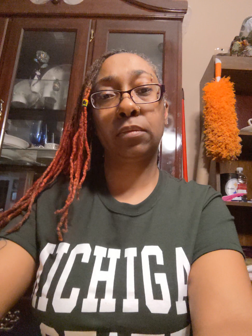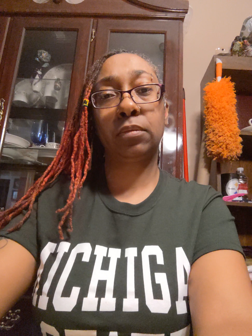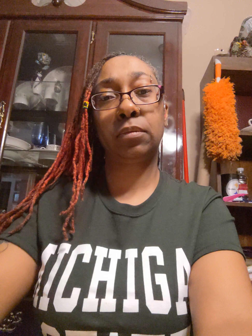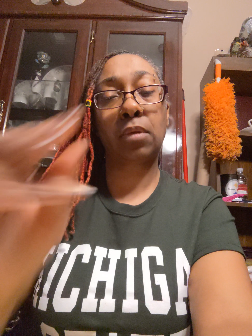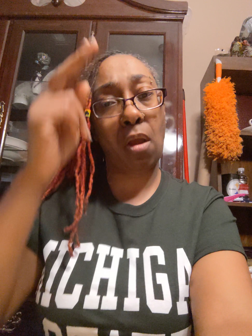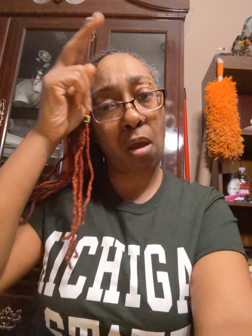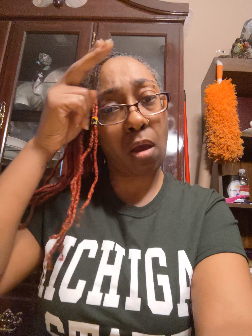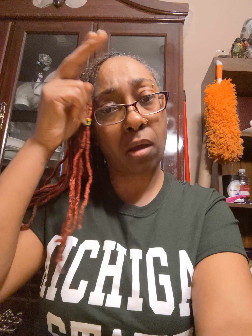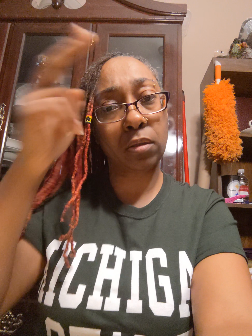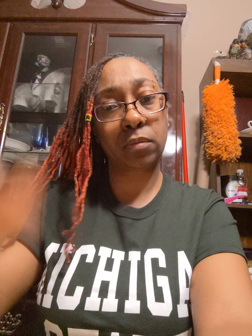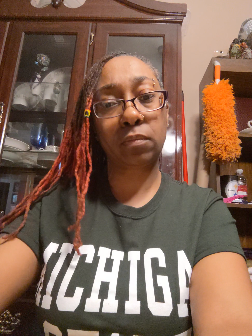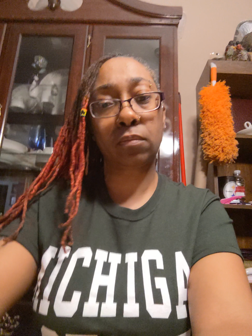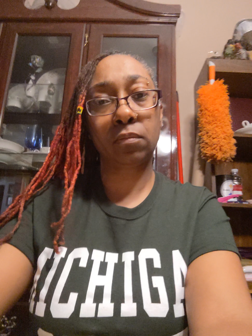uncle